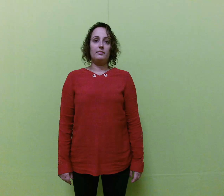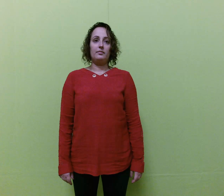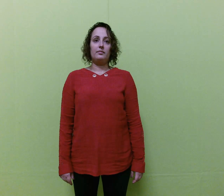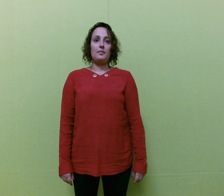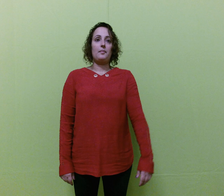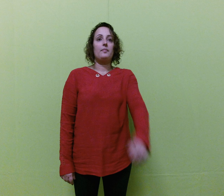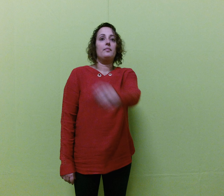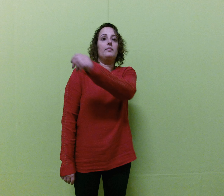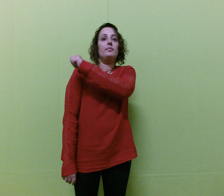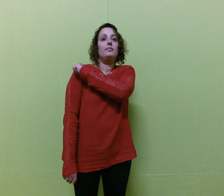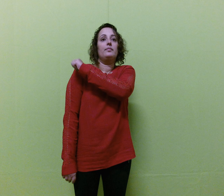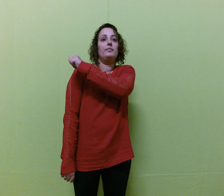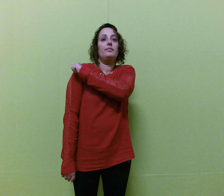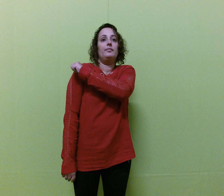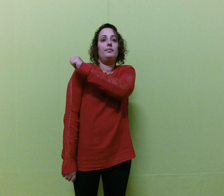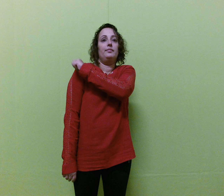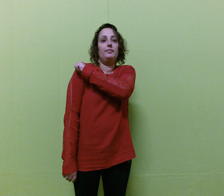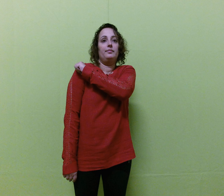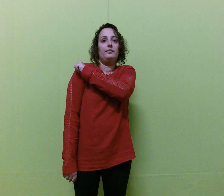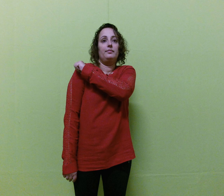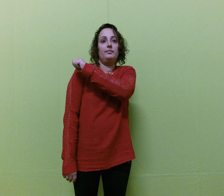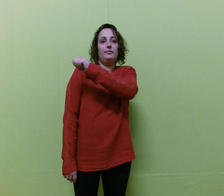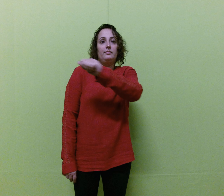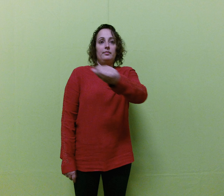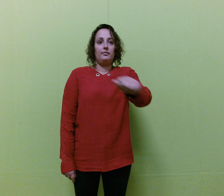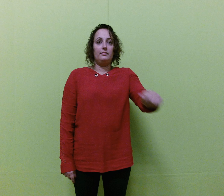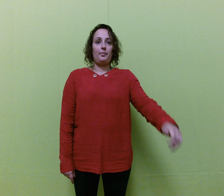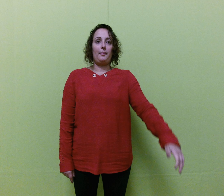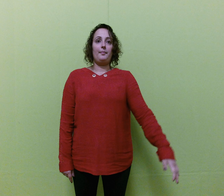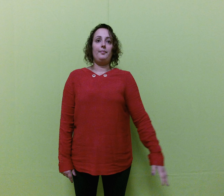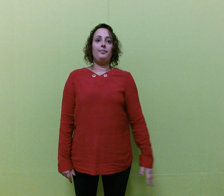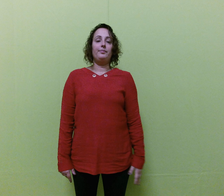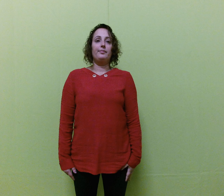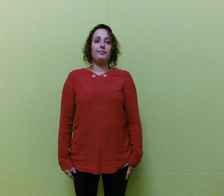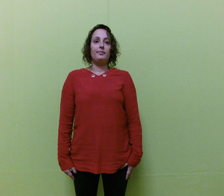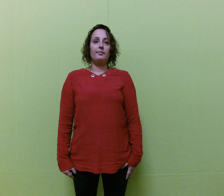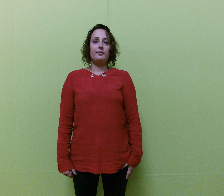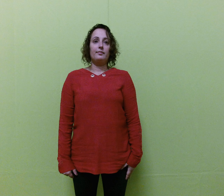aluno